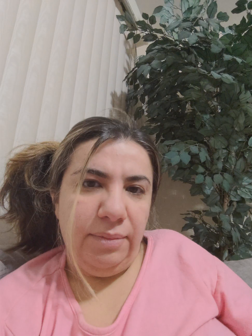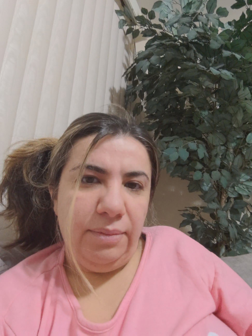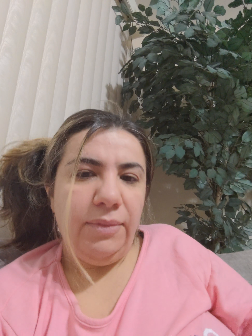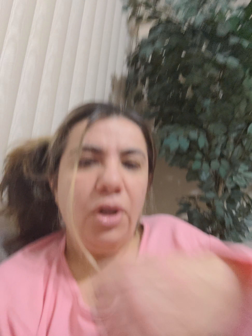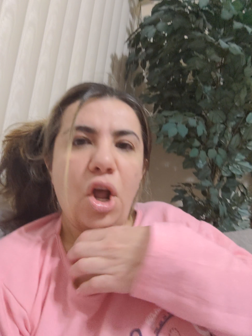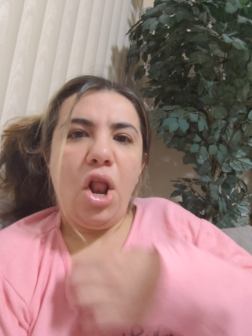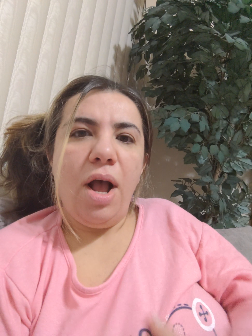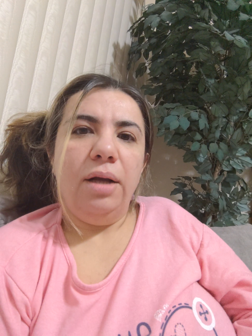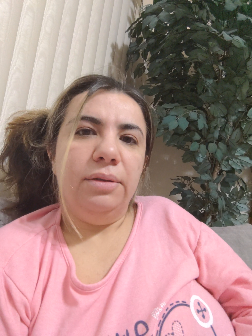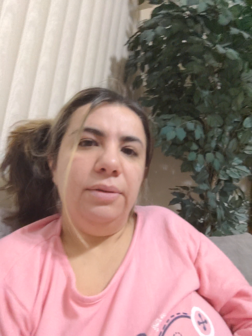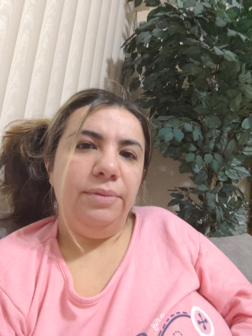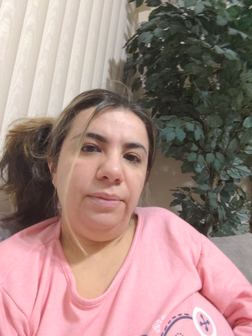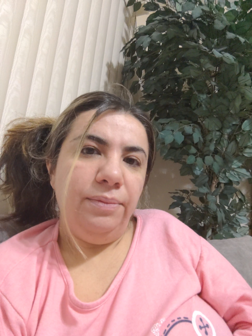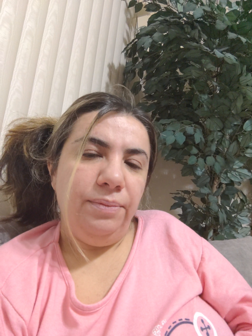hungry